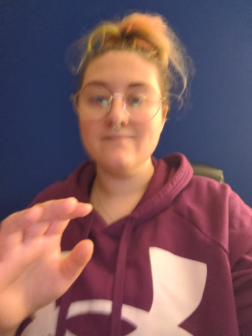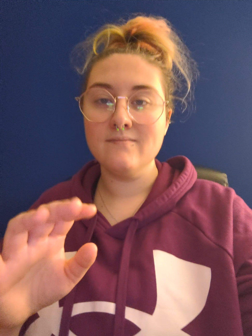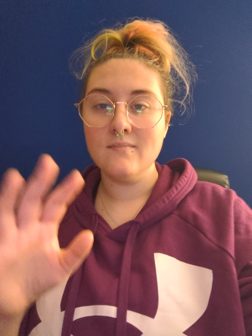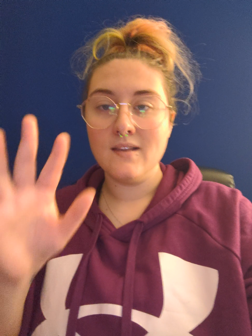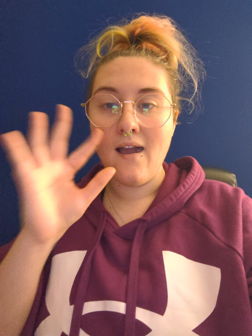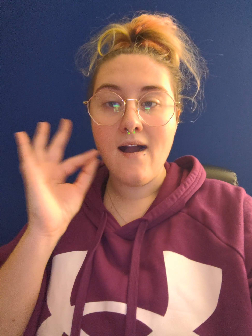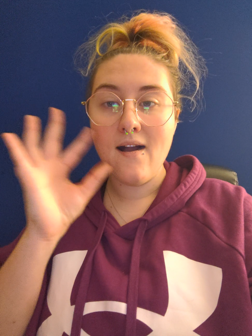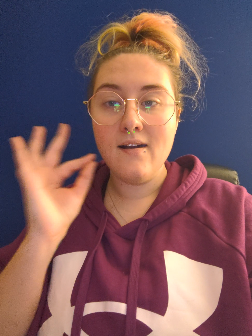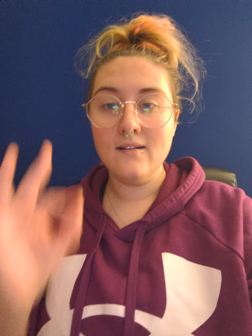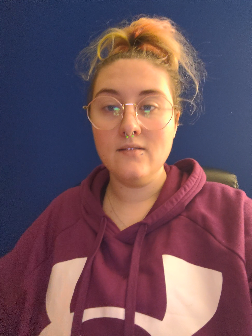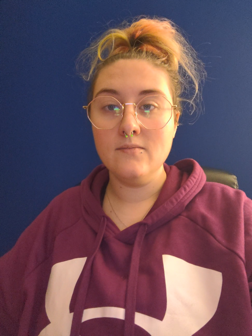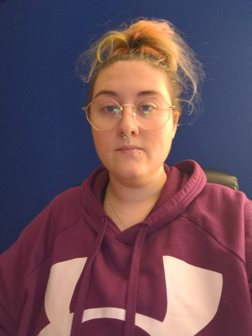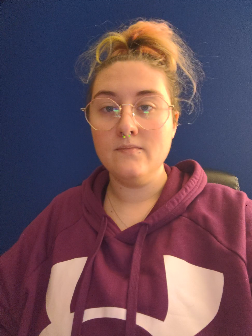cat